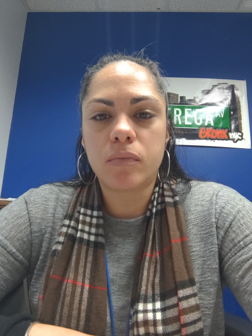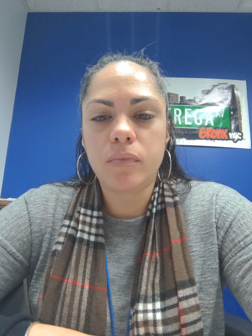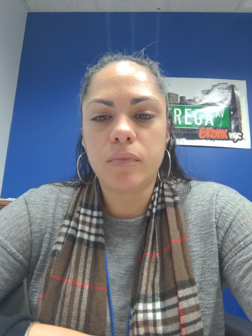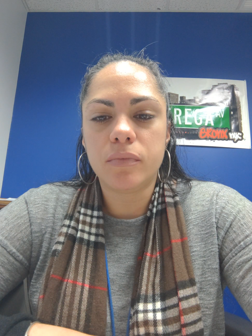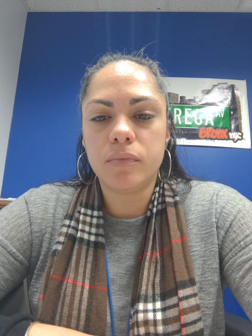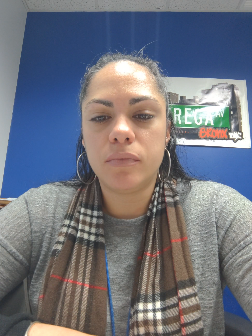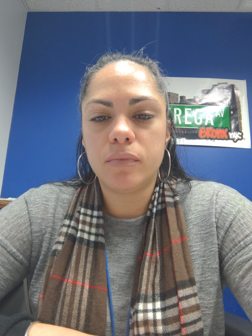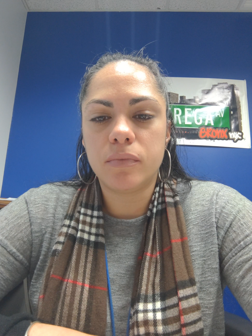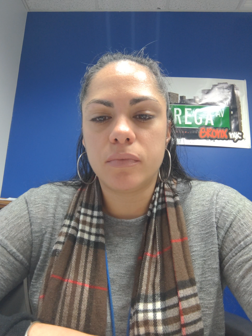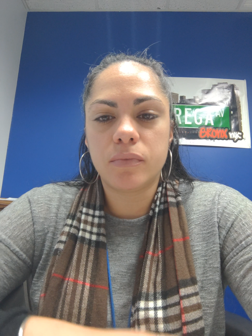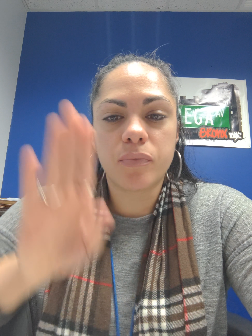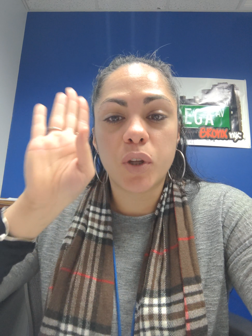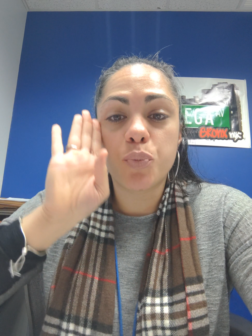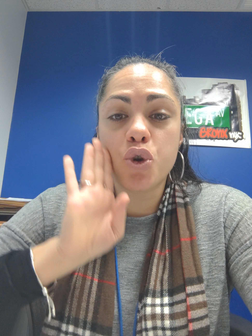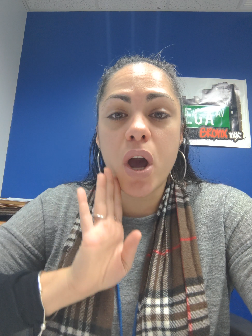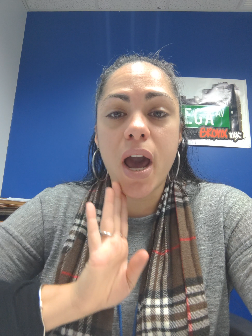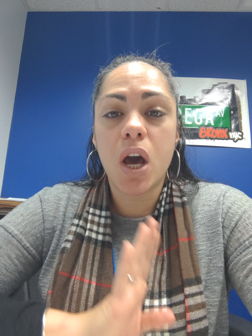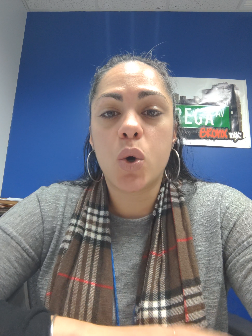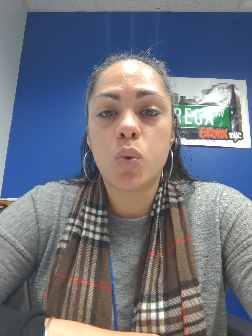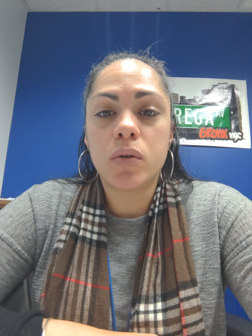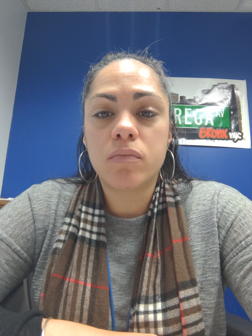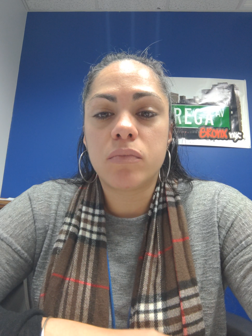brown